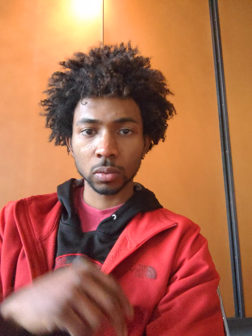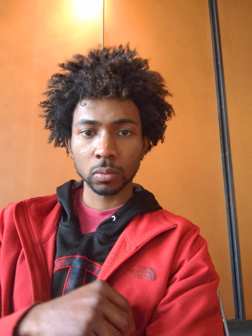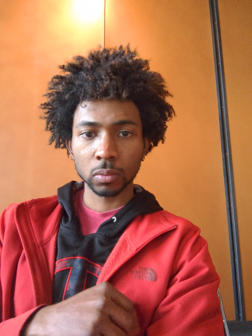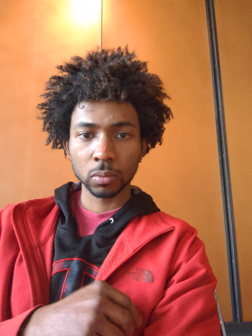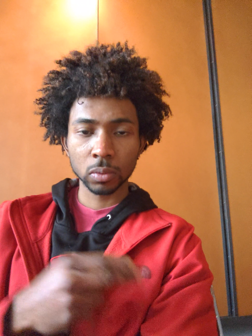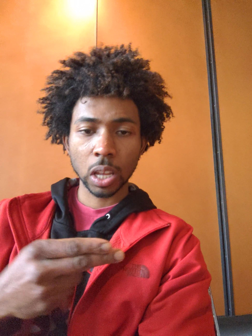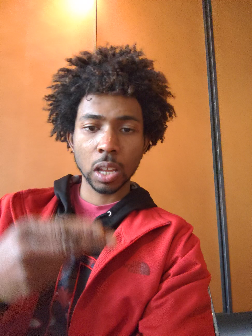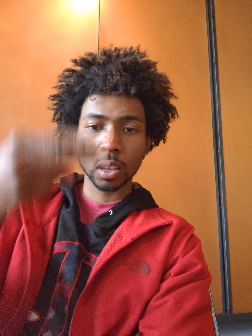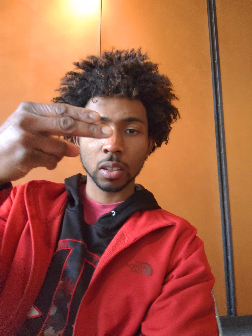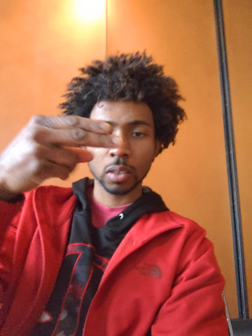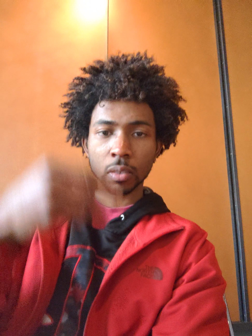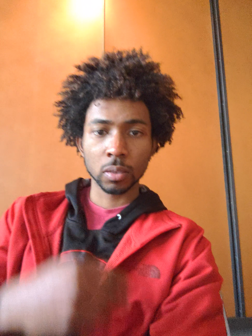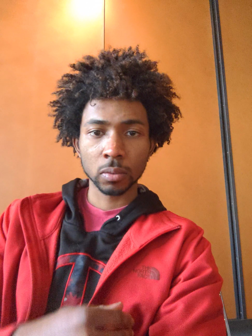high